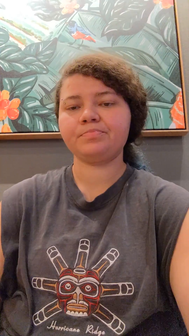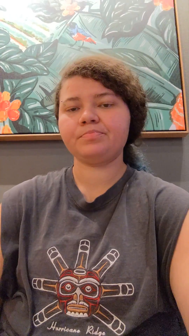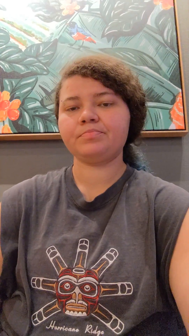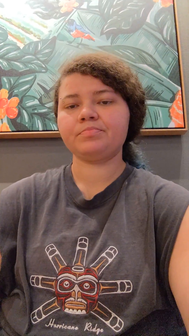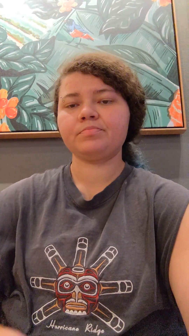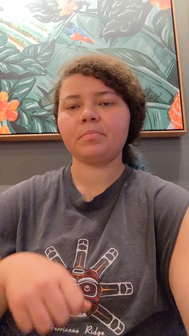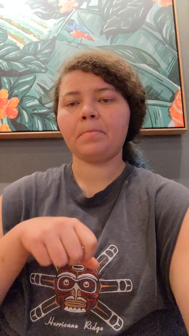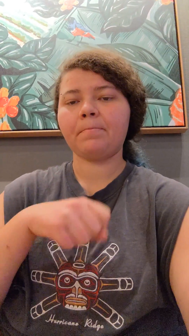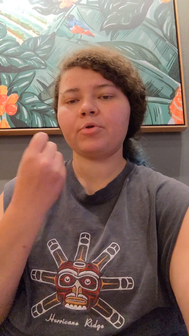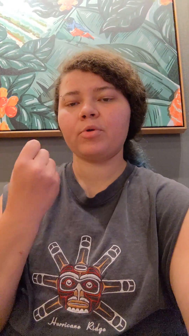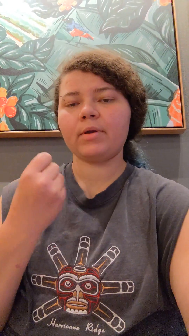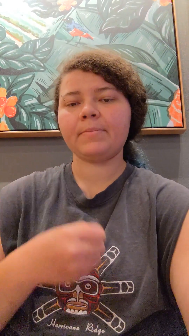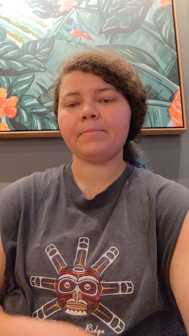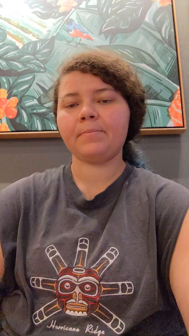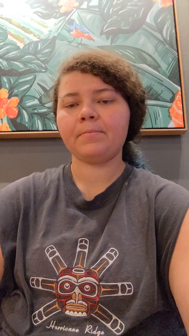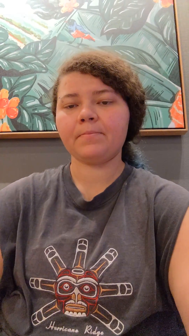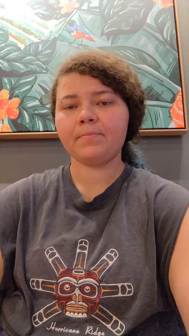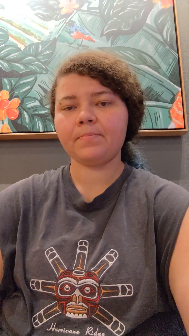break